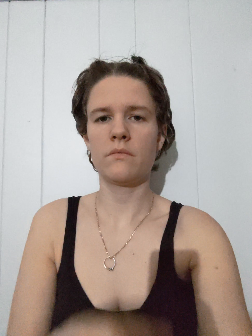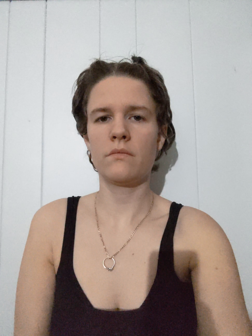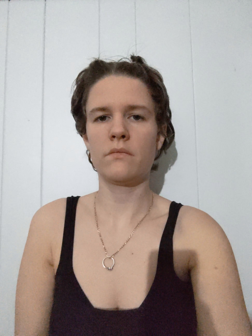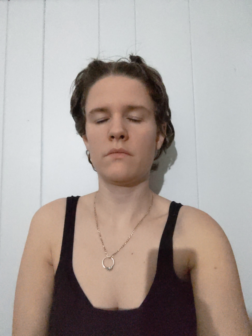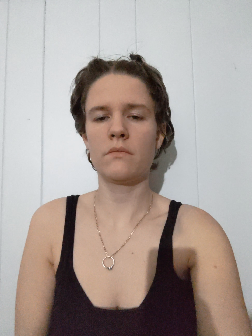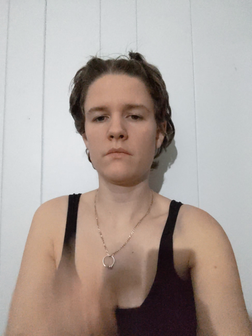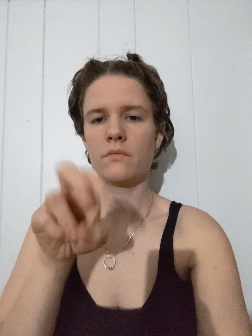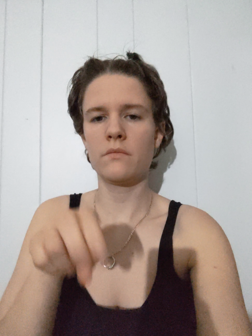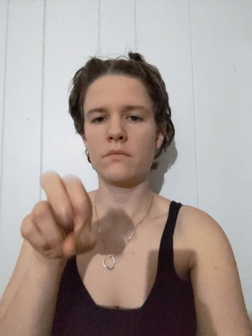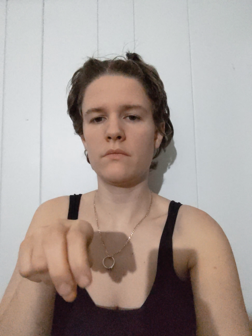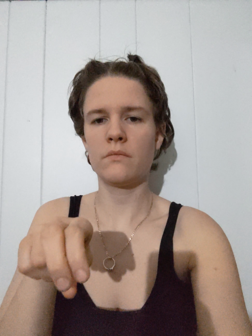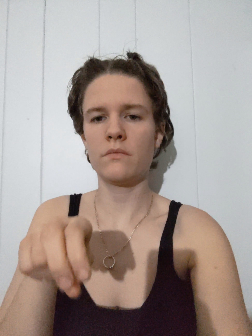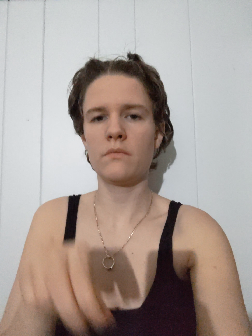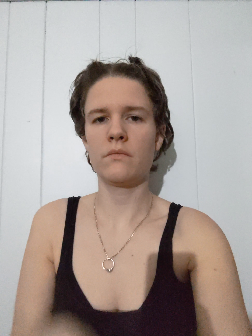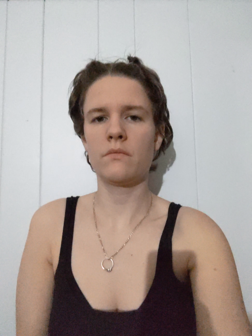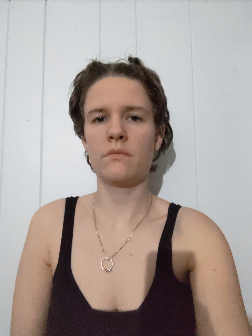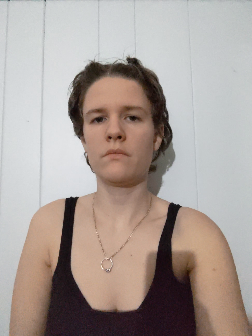chair